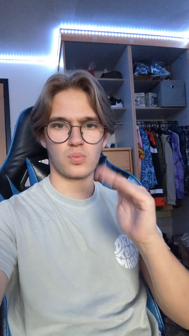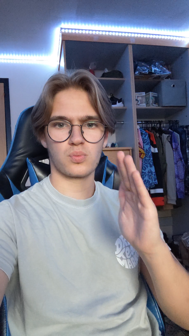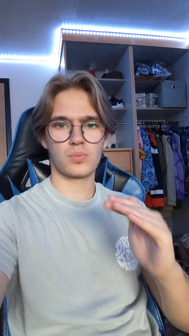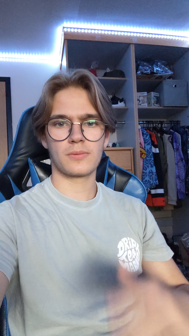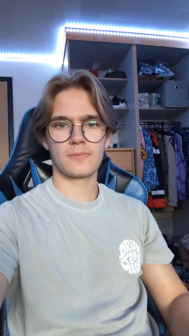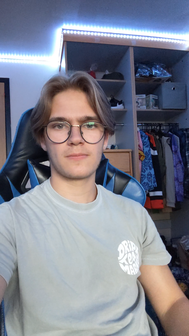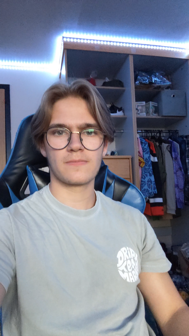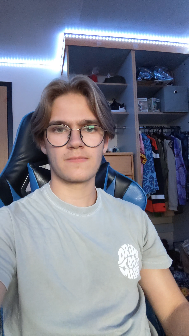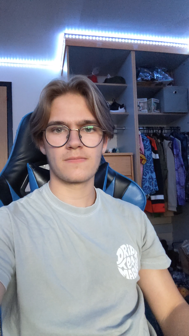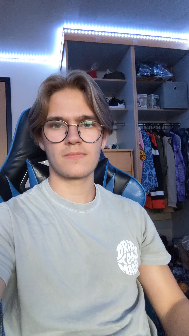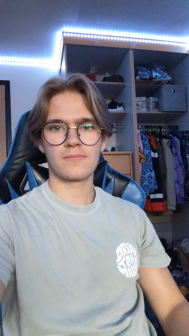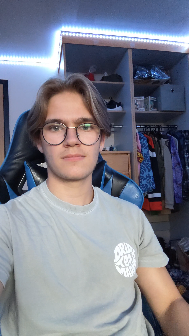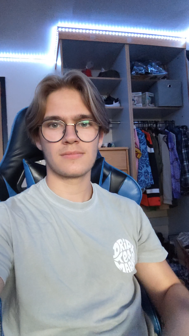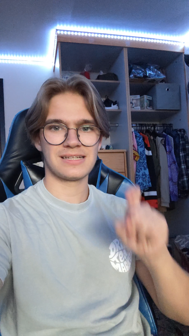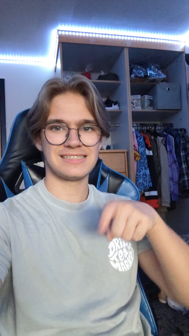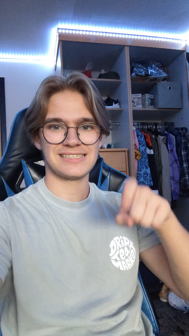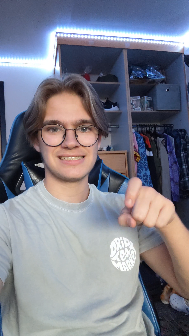need